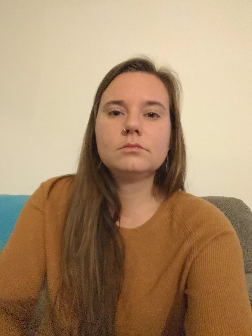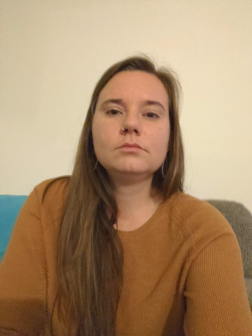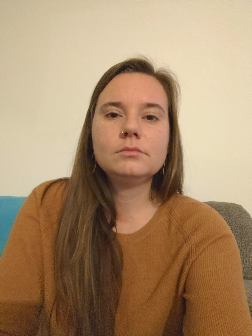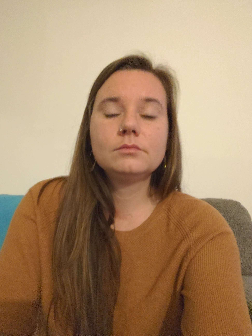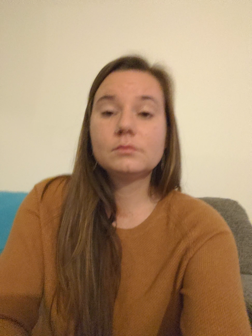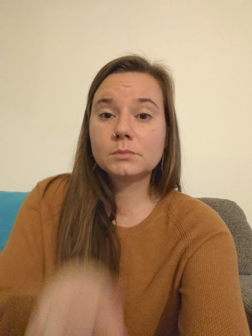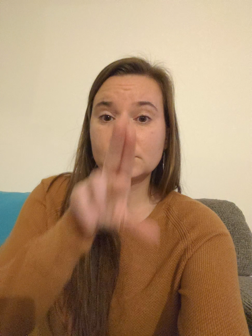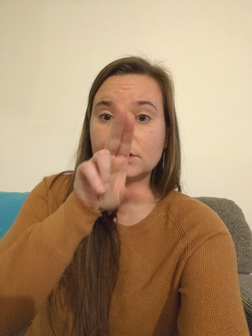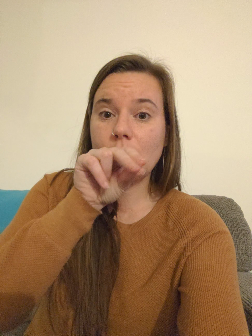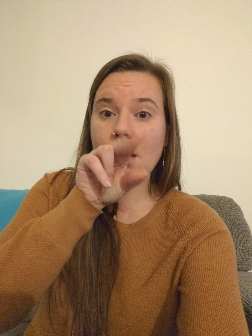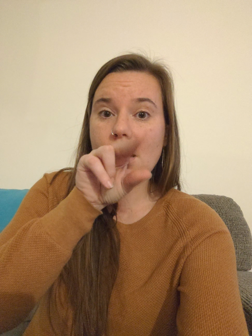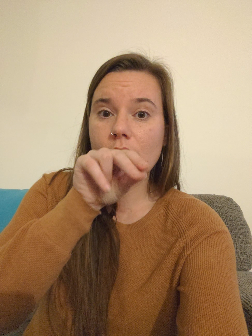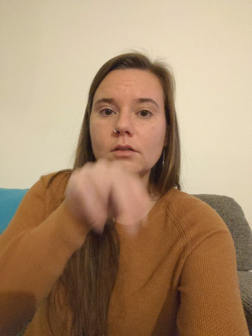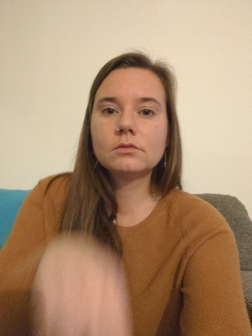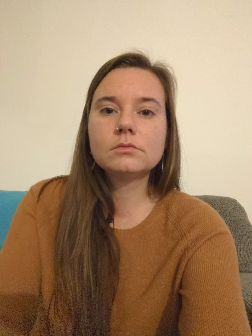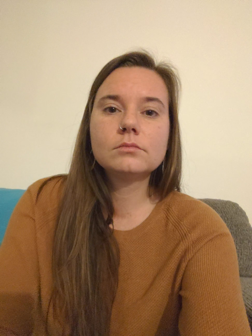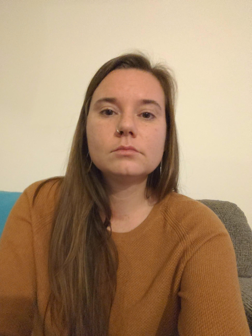duck